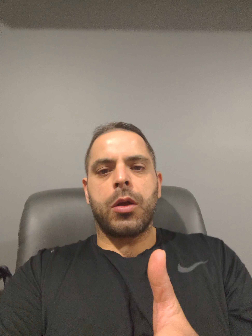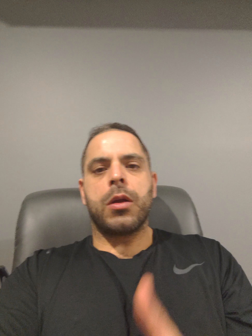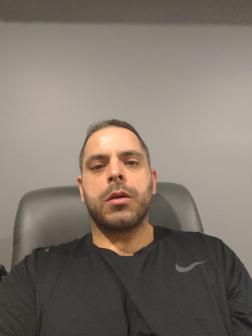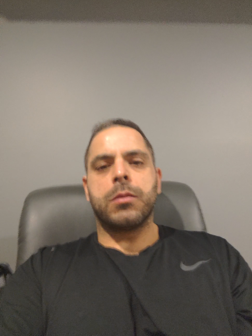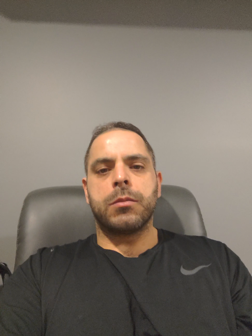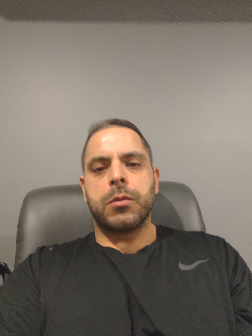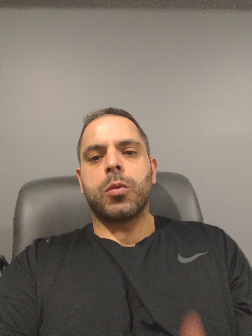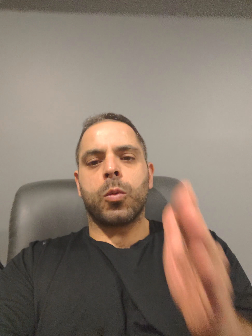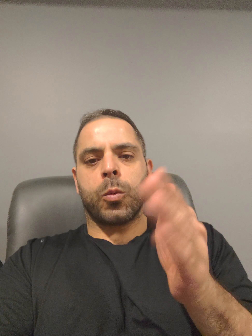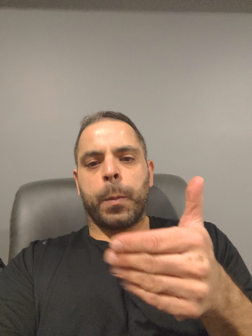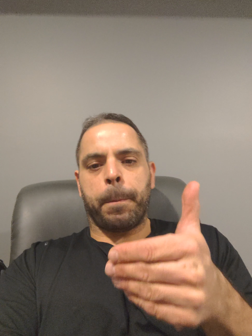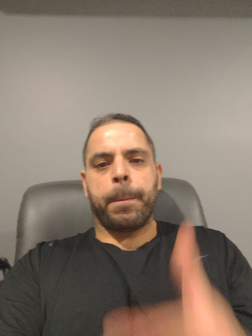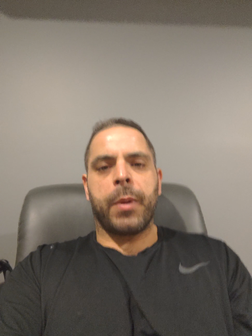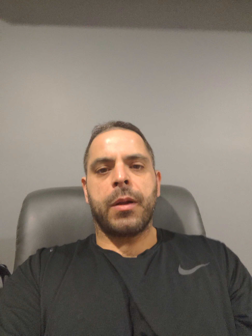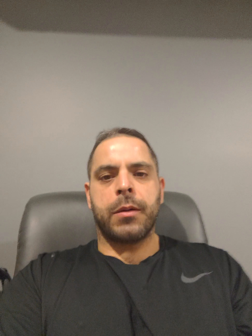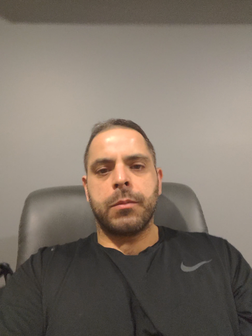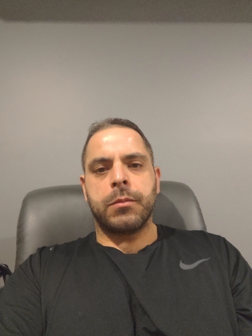room